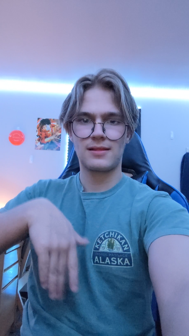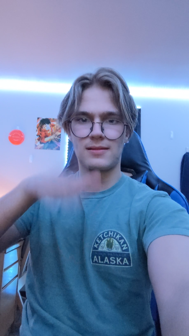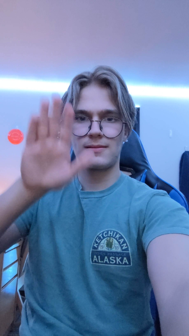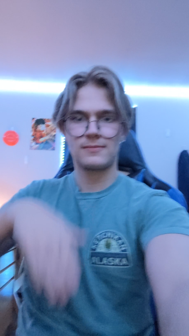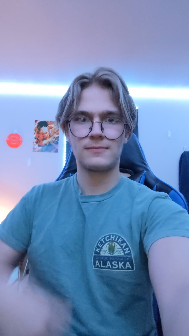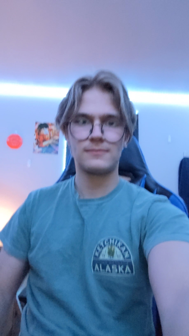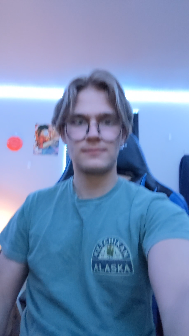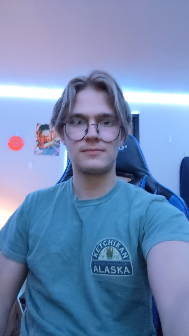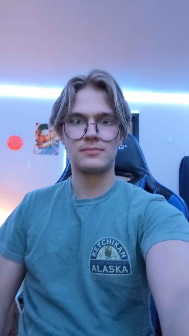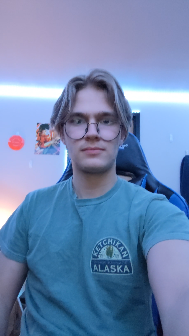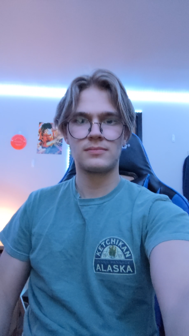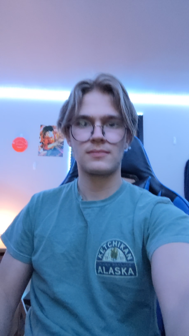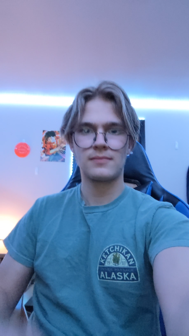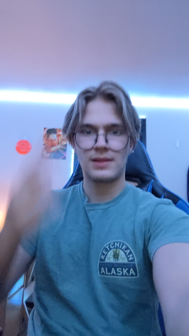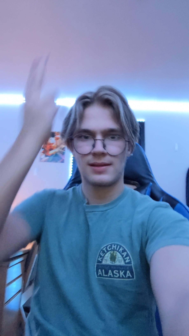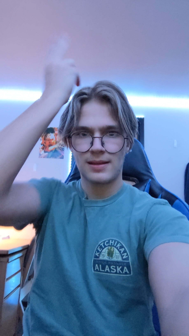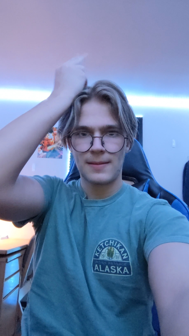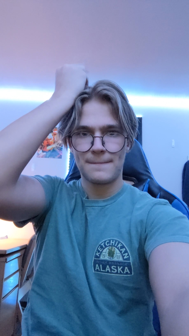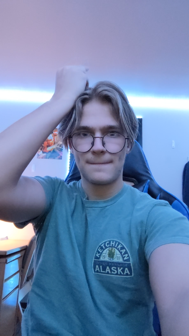rabbit